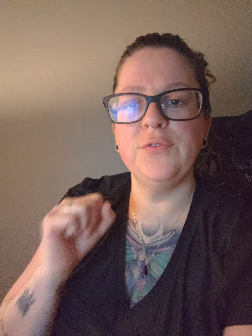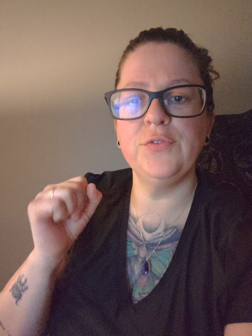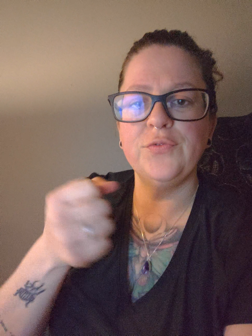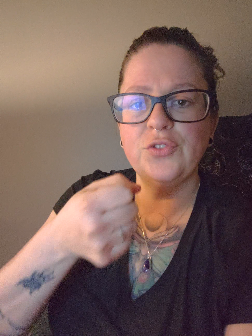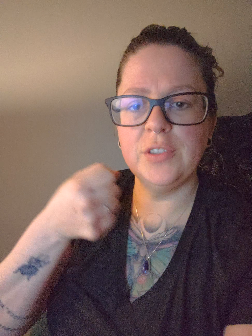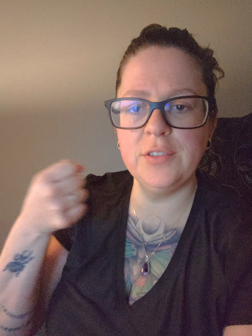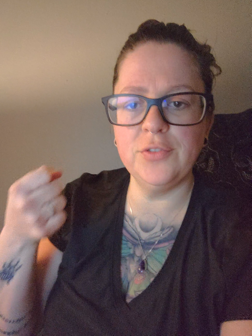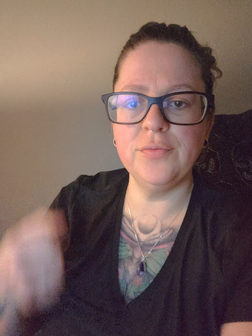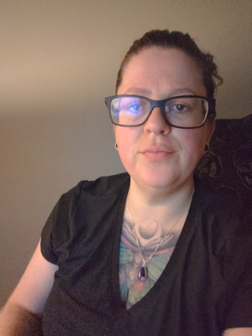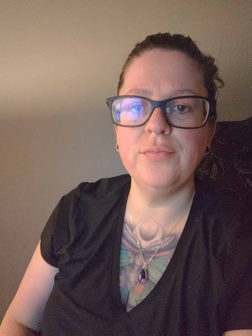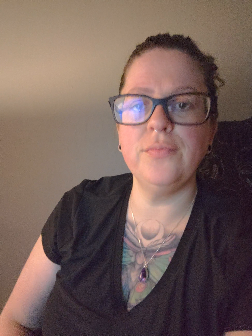refrigerator